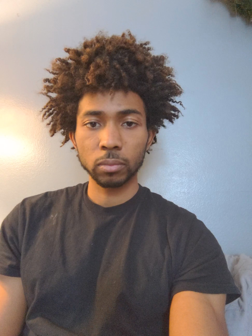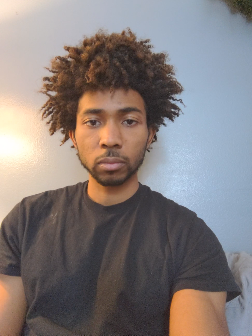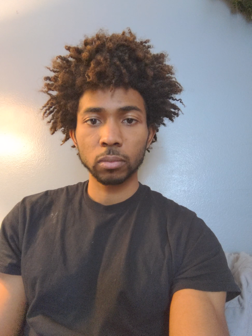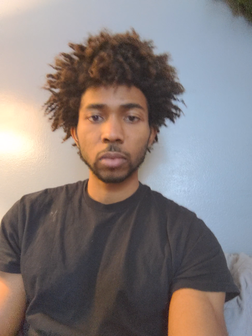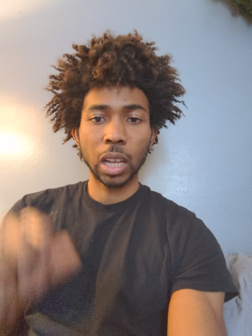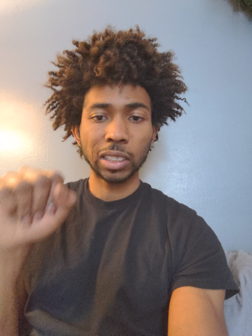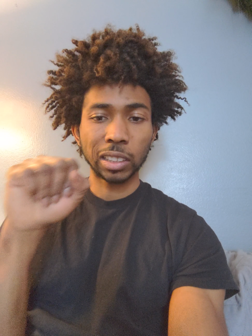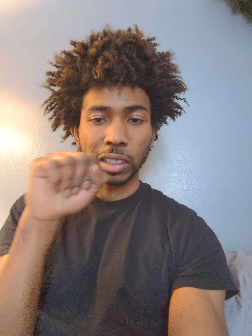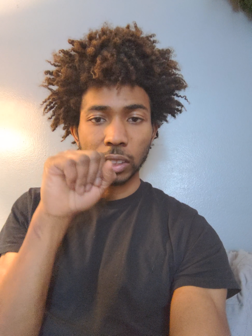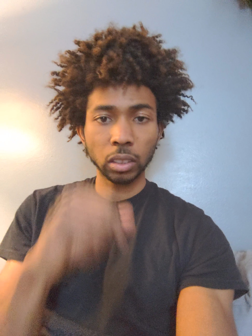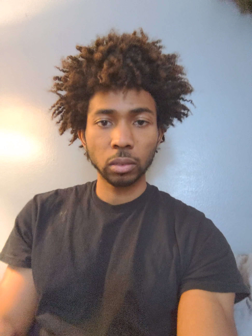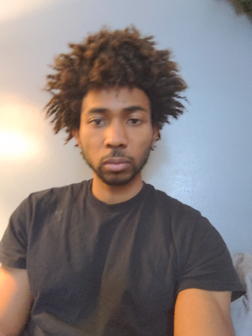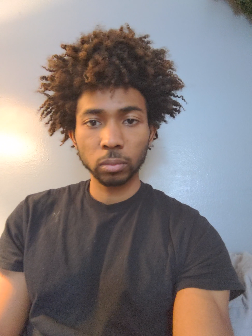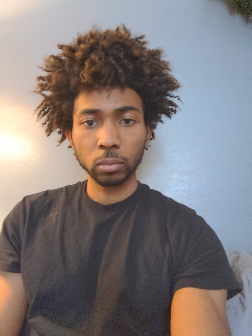carrot